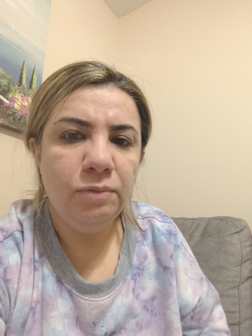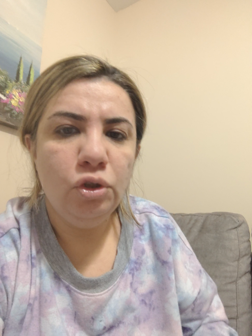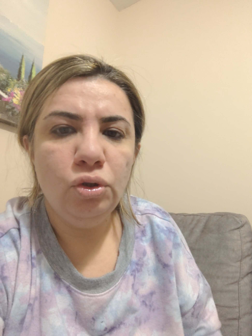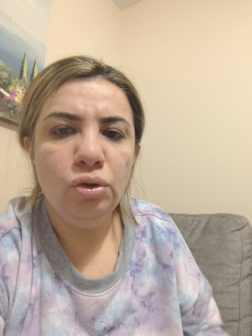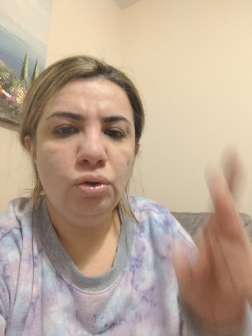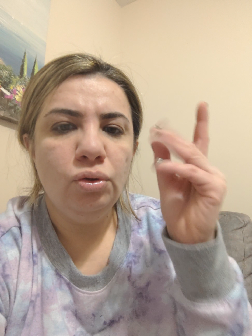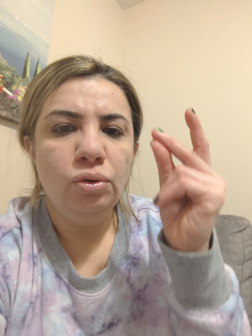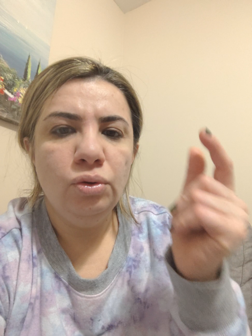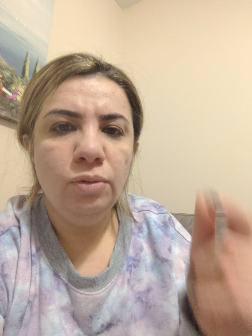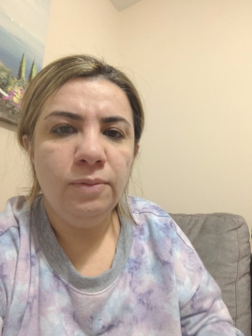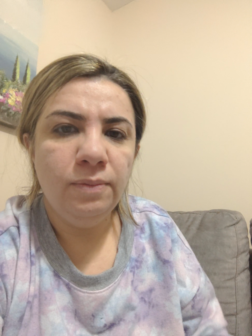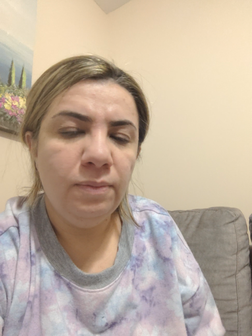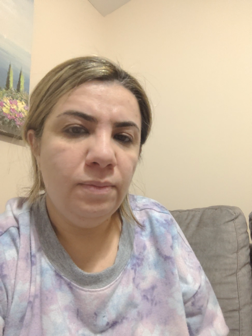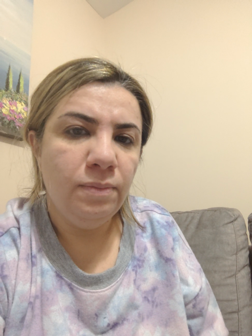dog